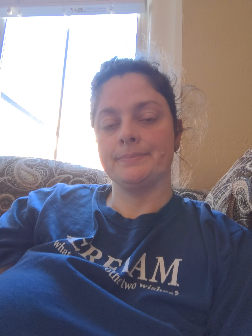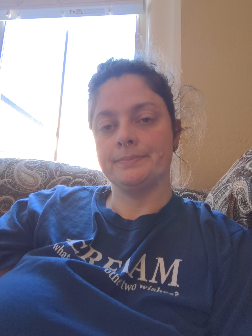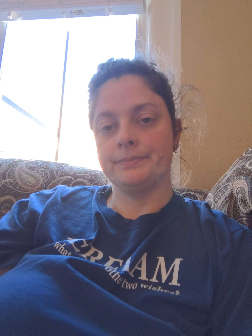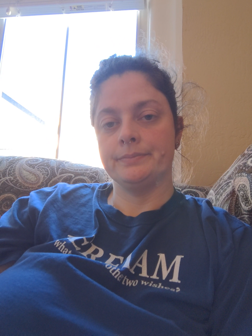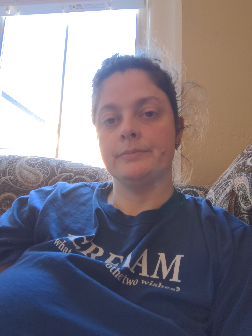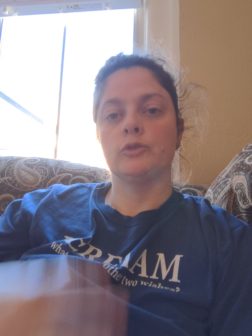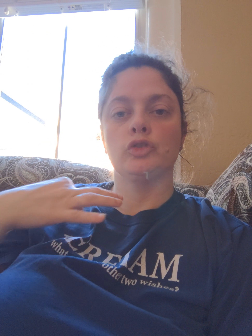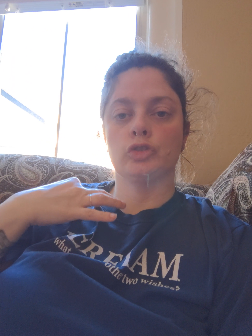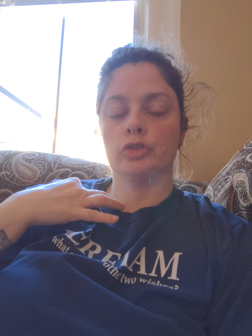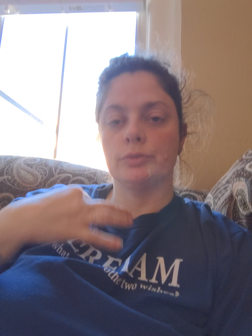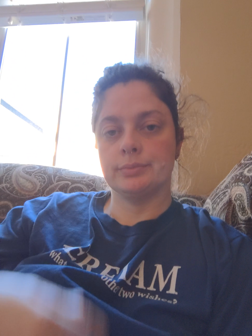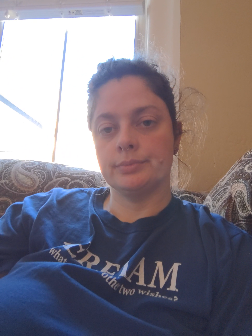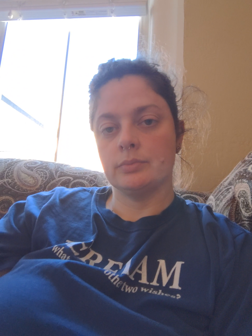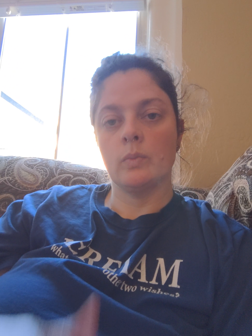shirt